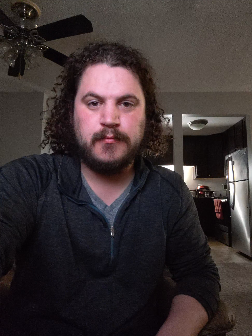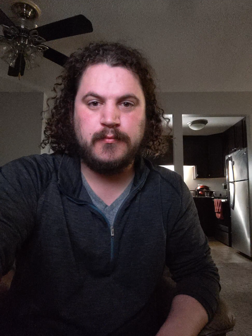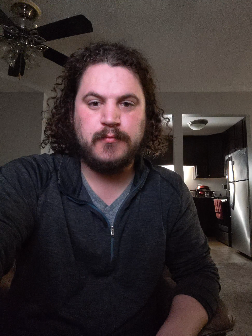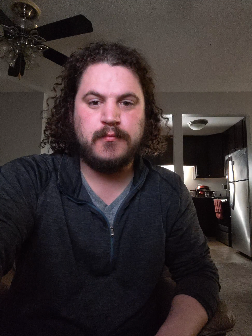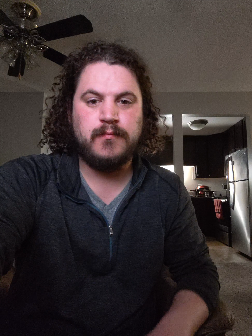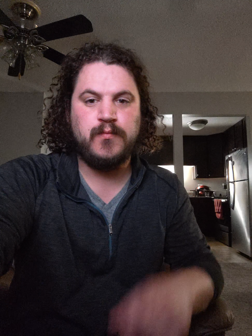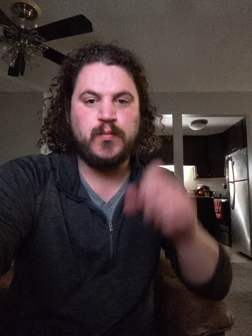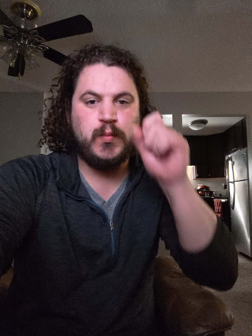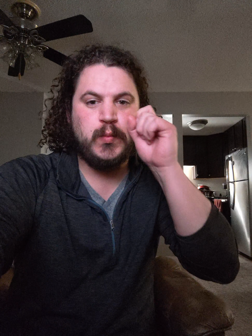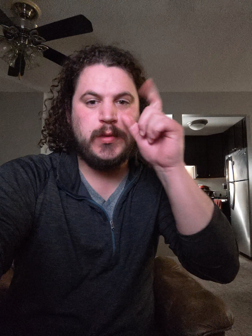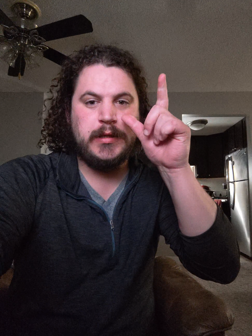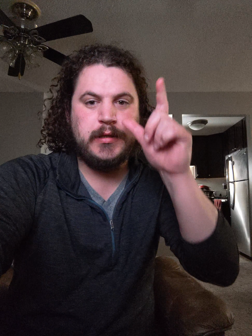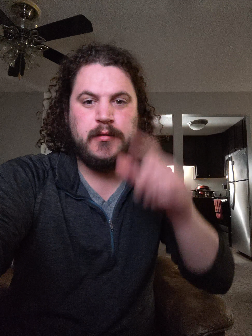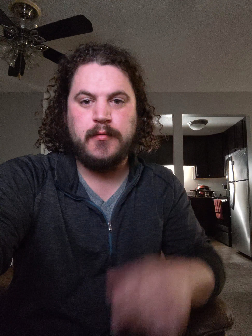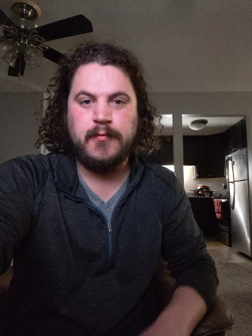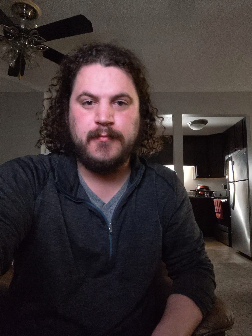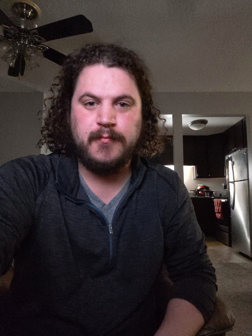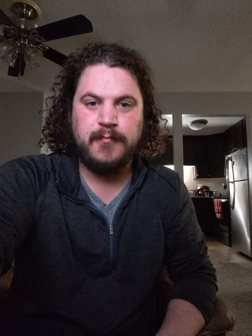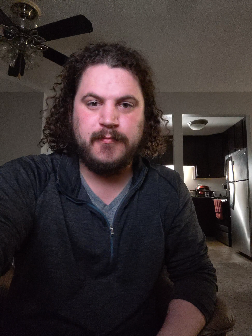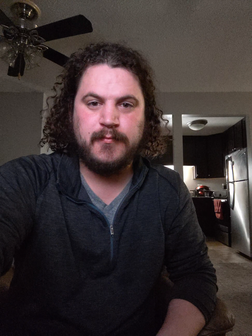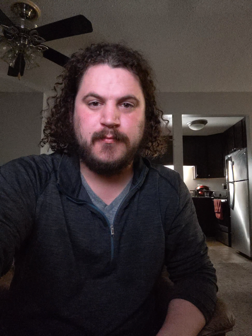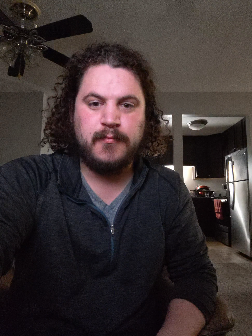wake